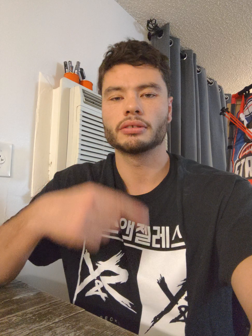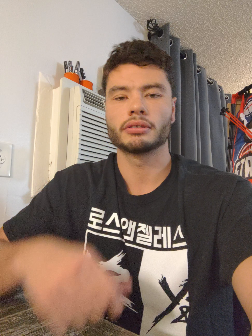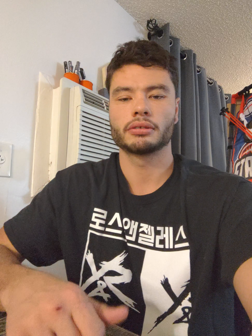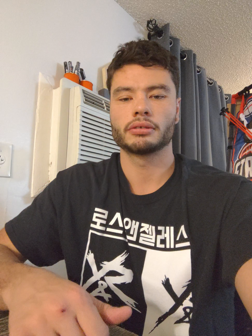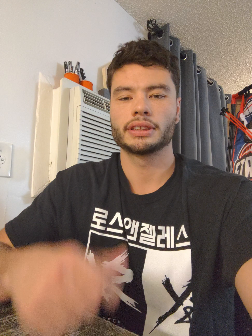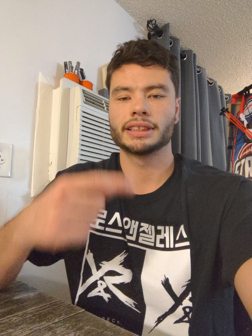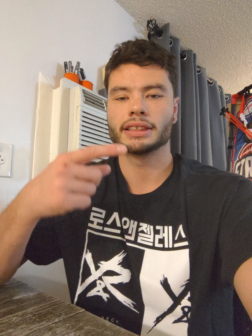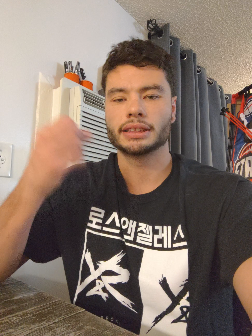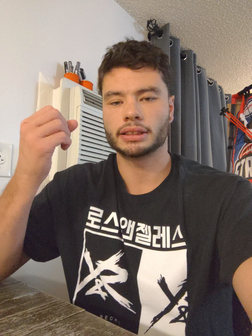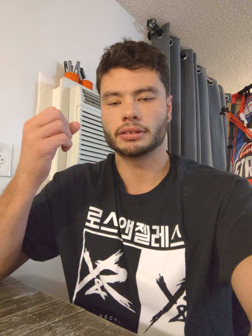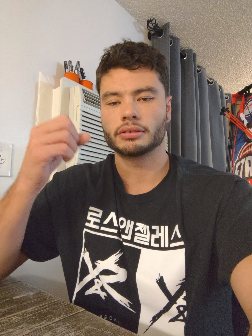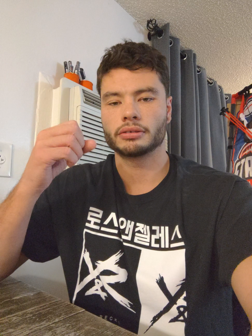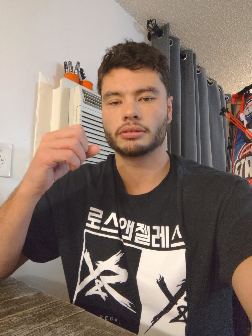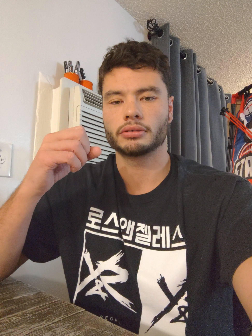shower